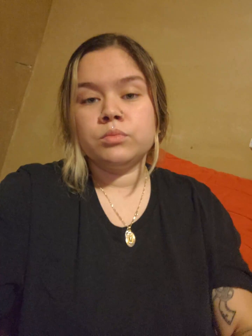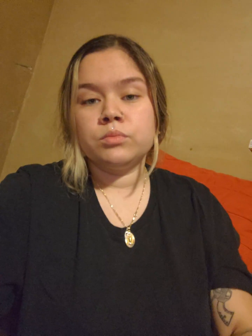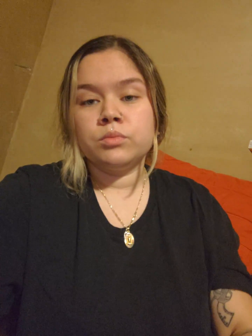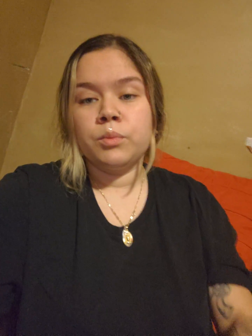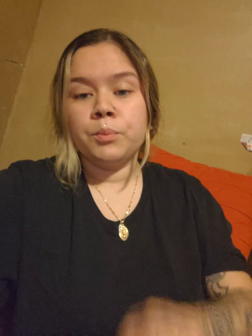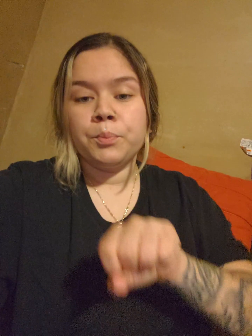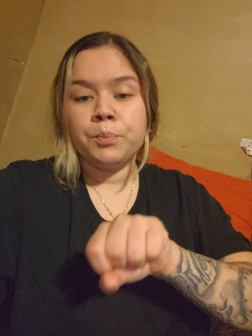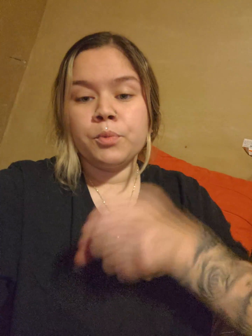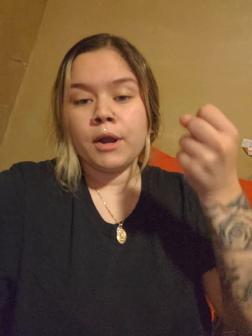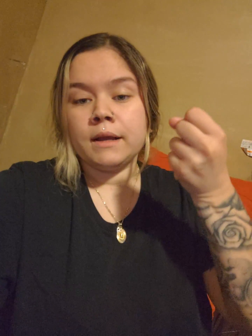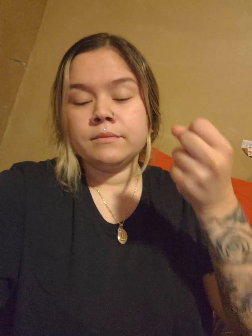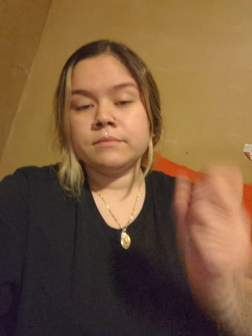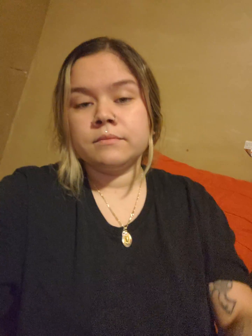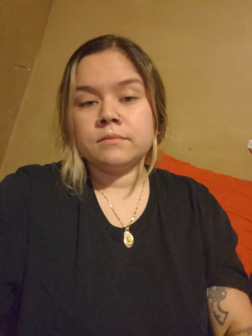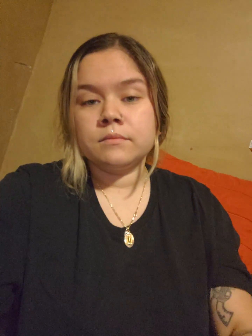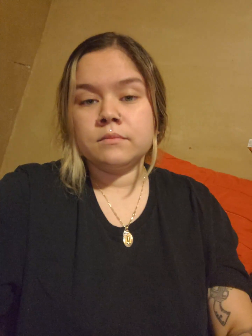break